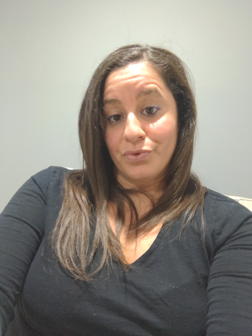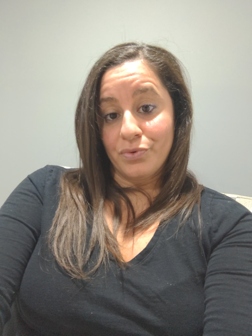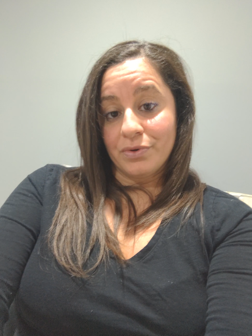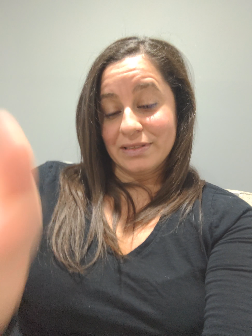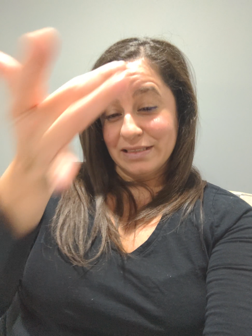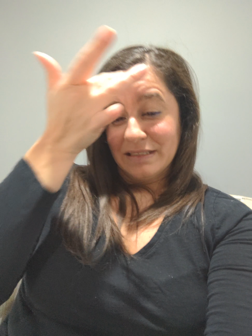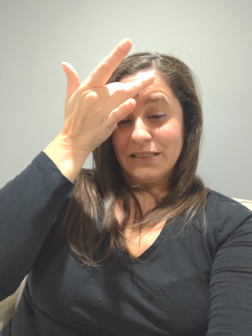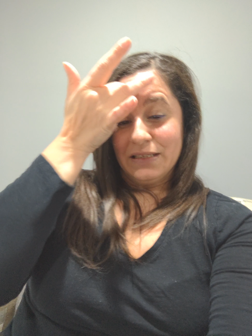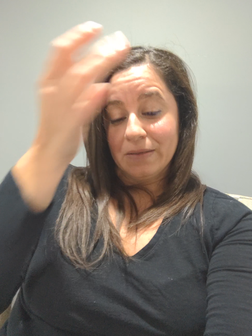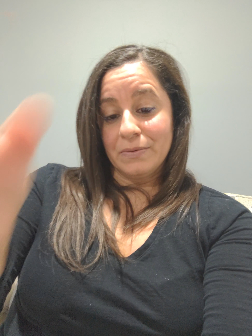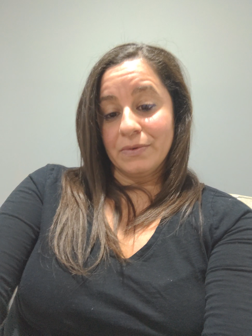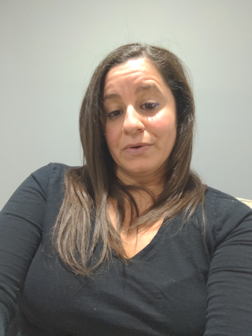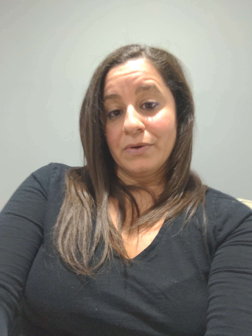sick